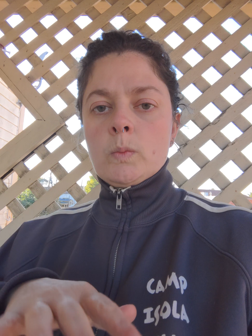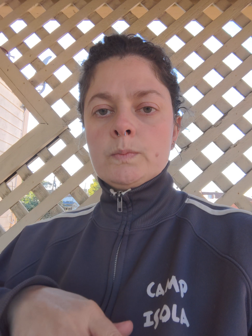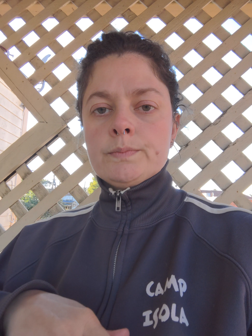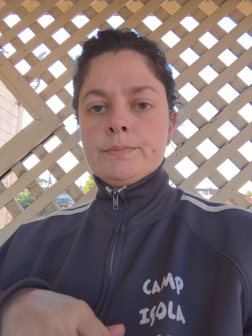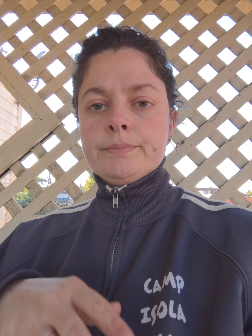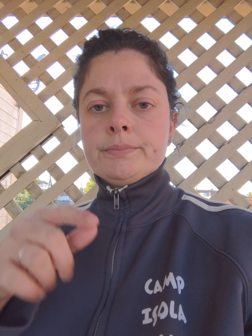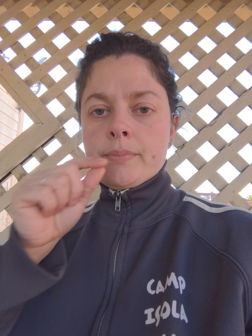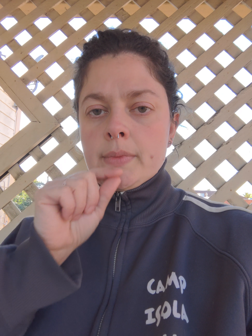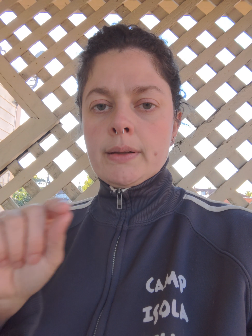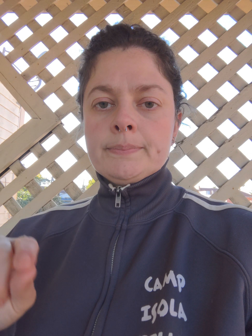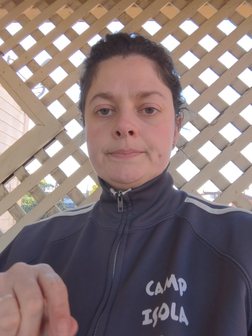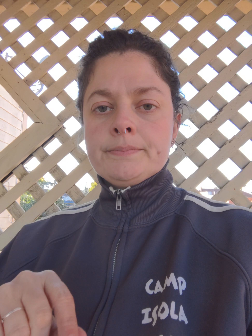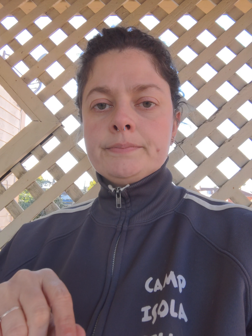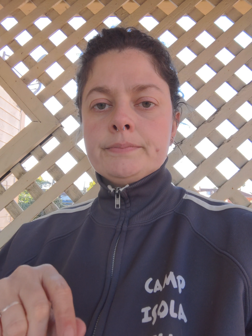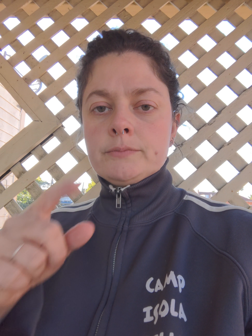pen